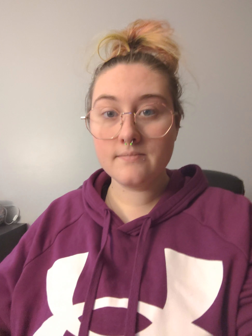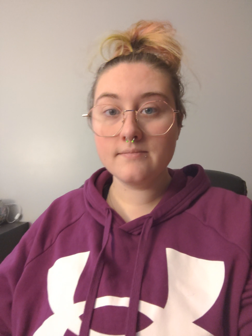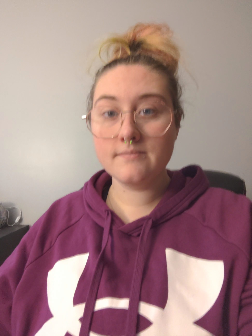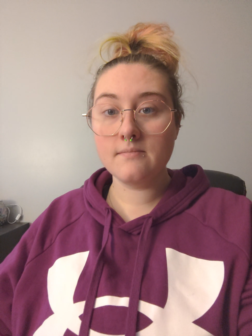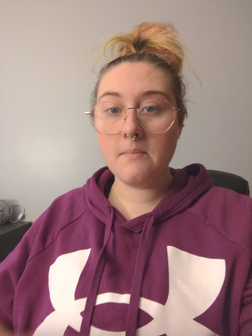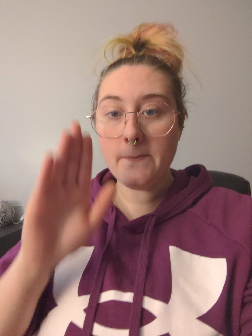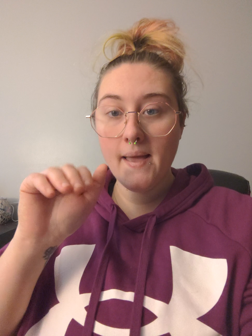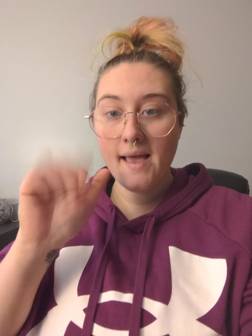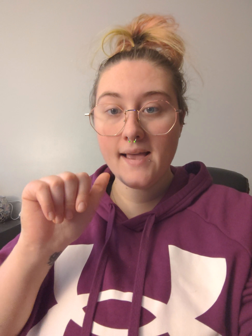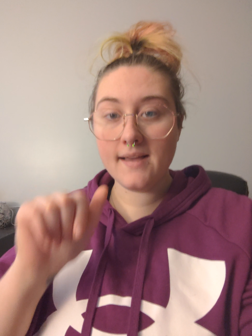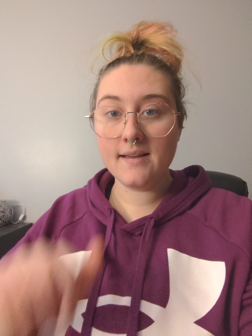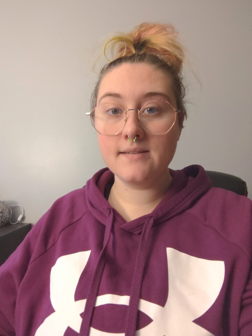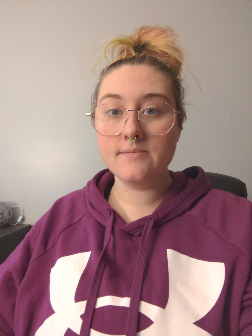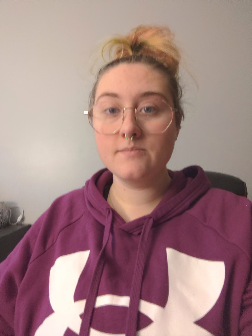bye